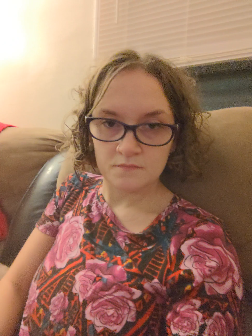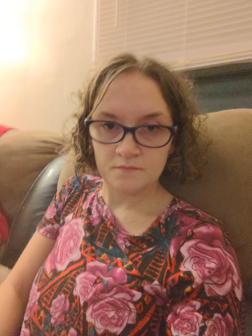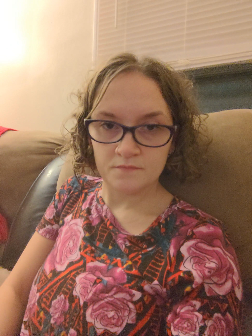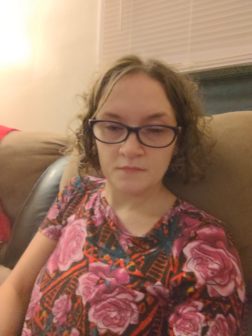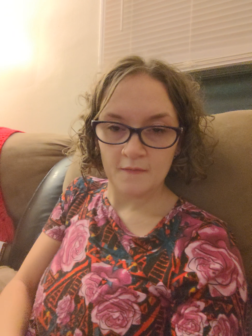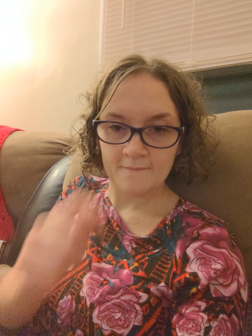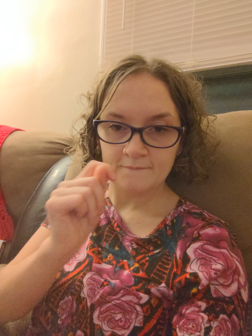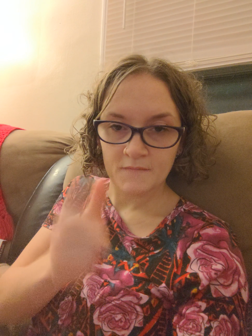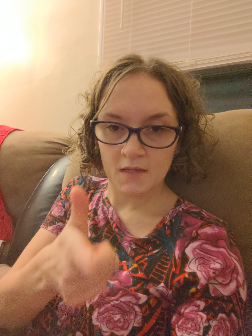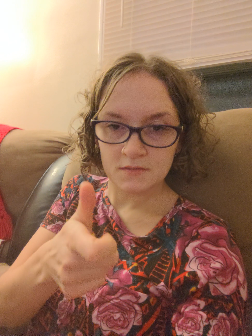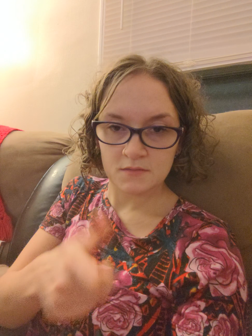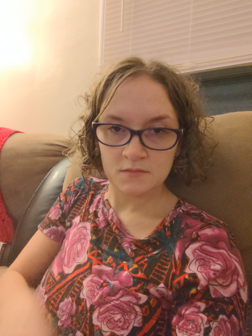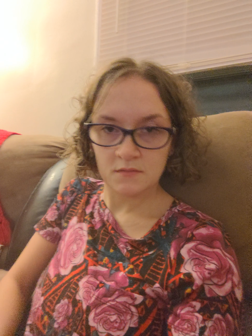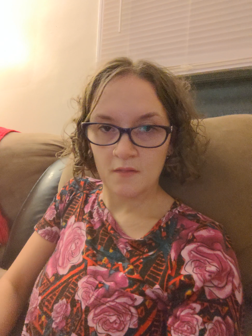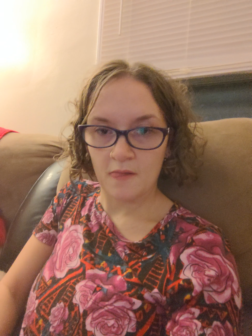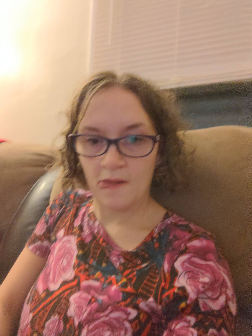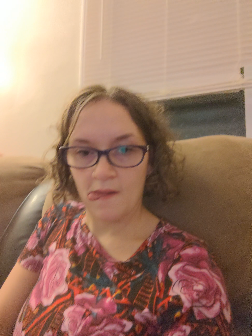fast